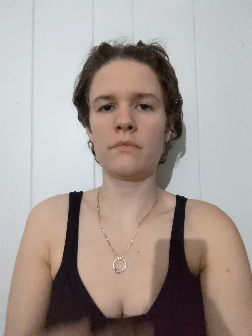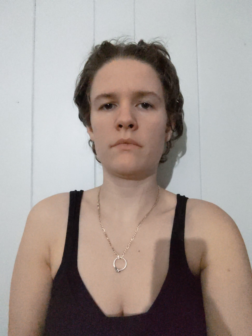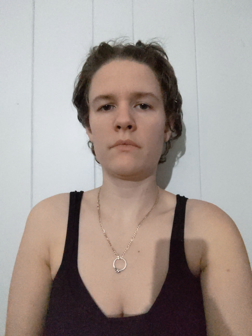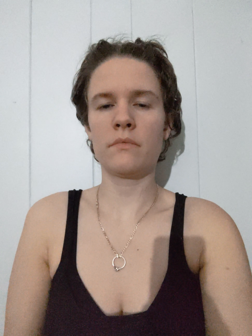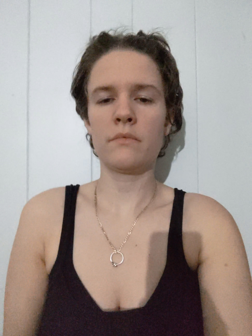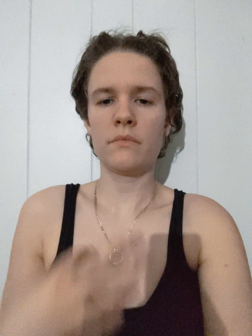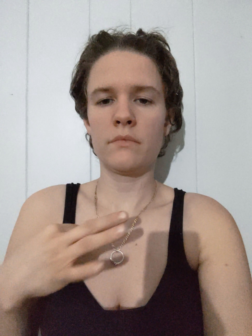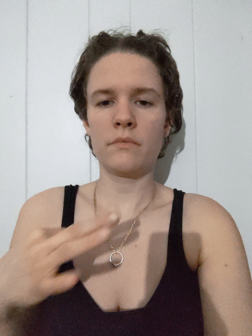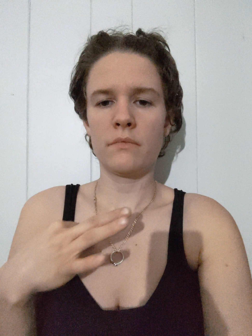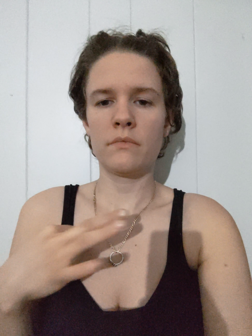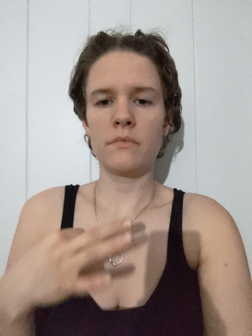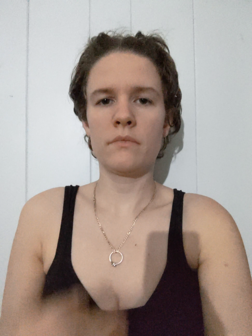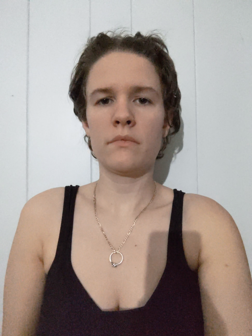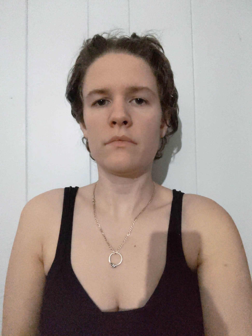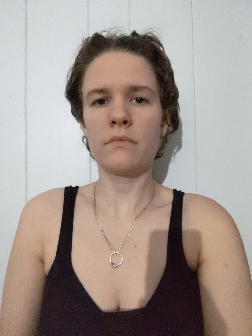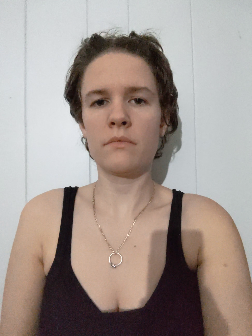shirt